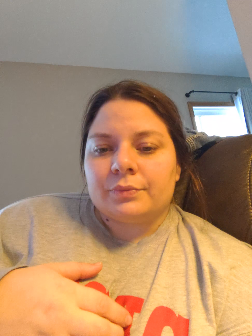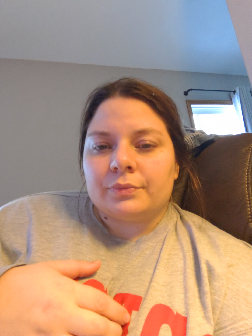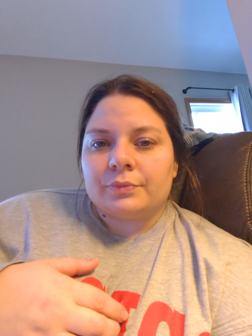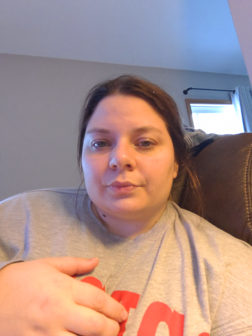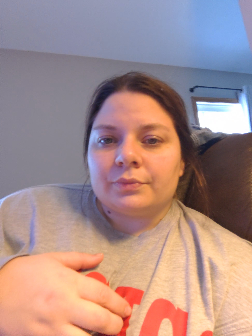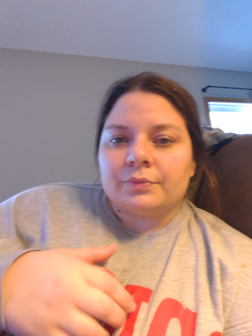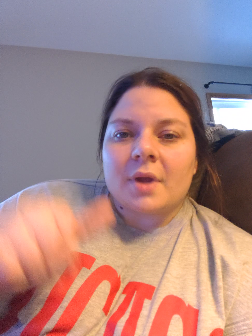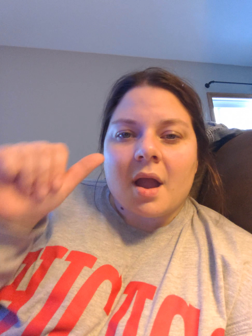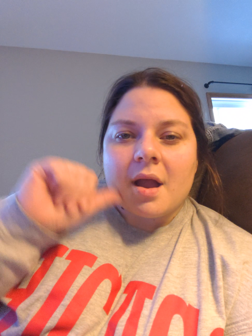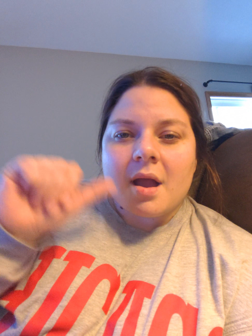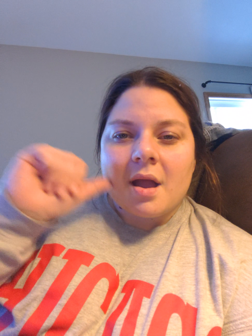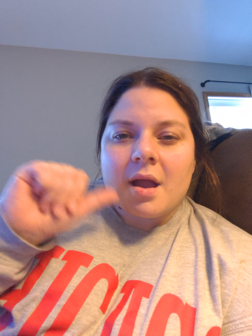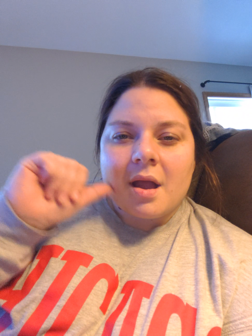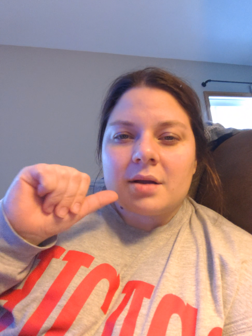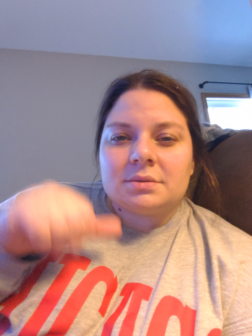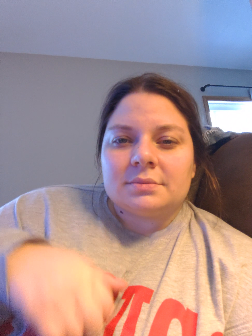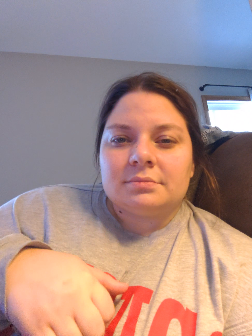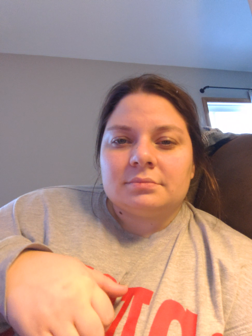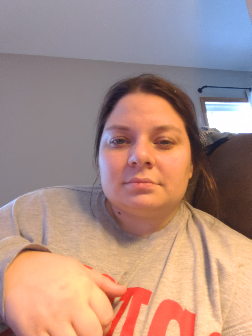aunt